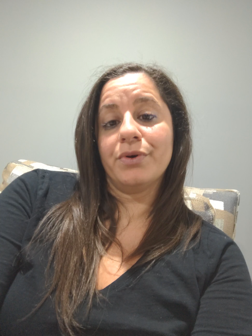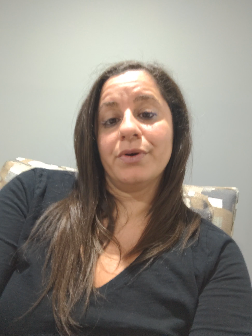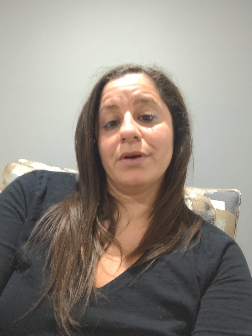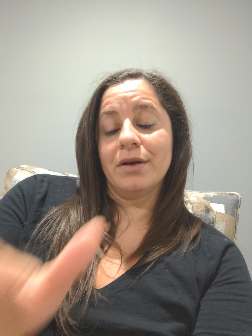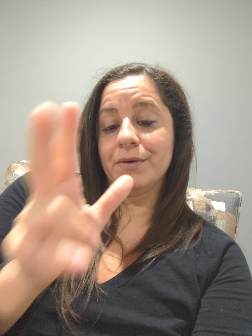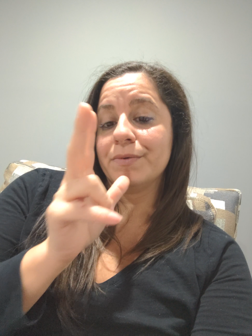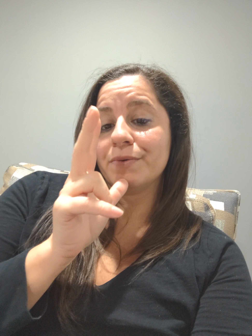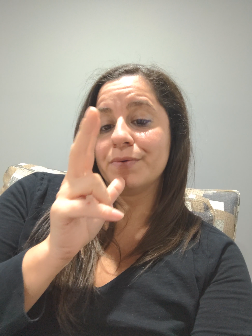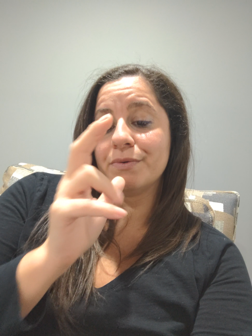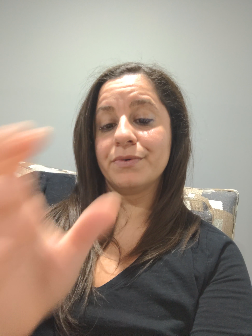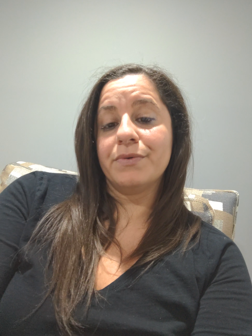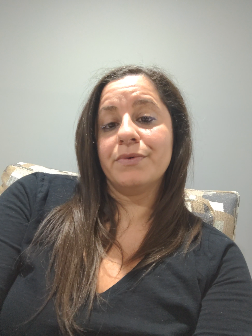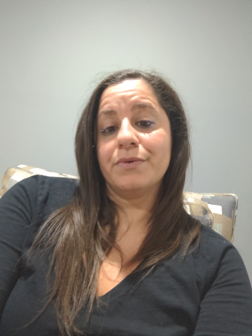hen